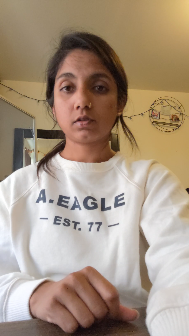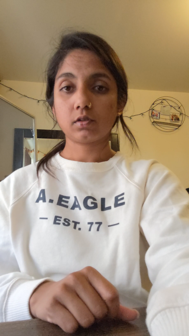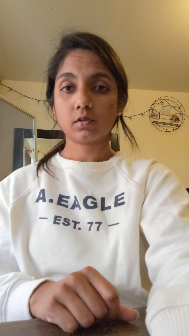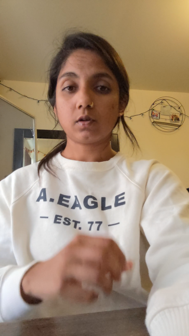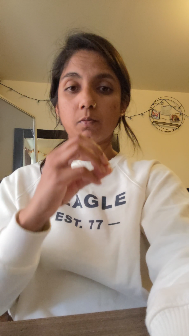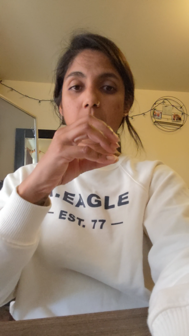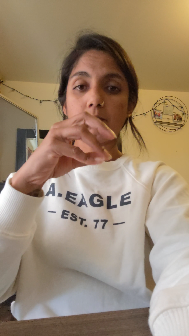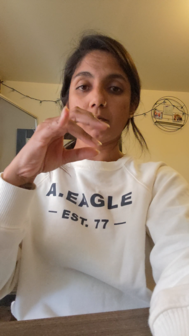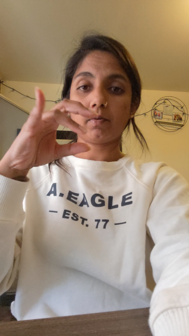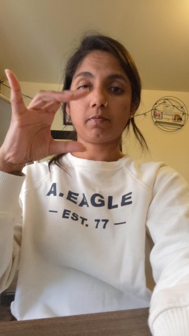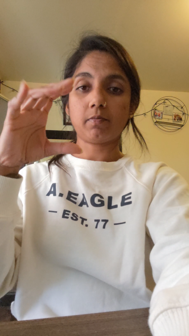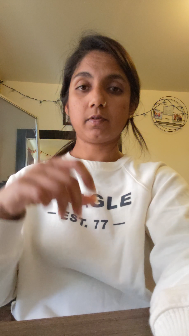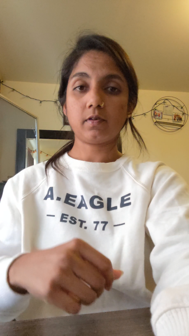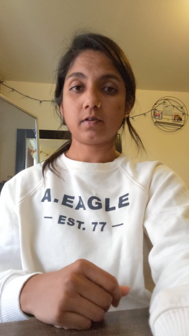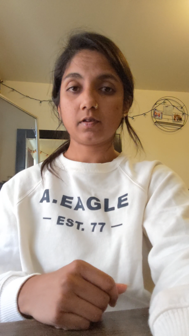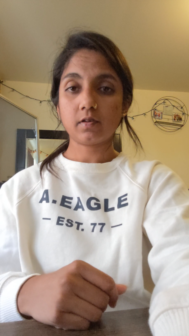bubbles